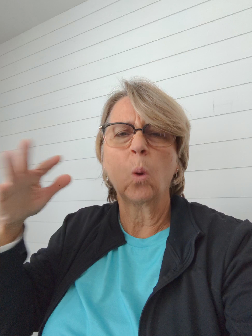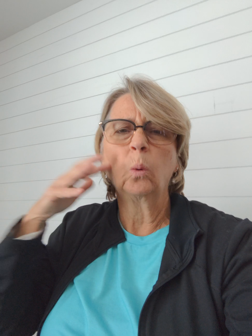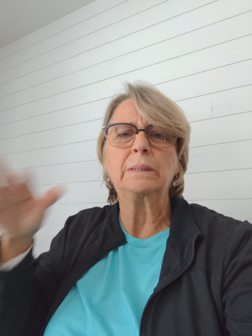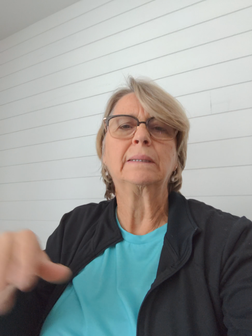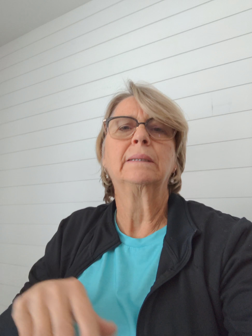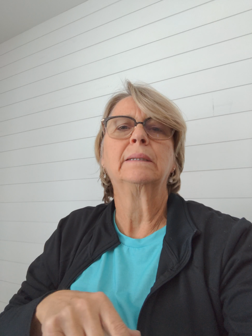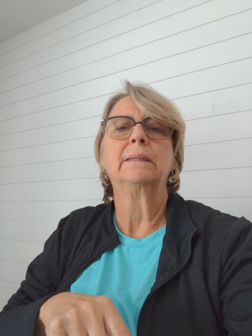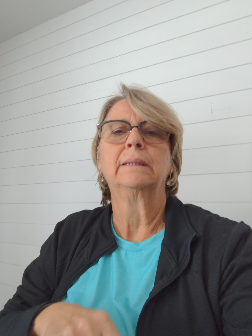noisy